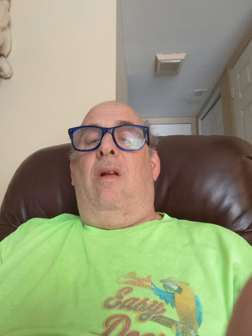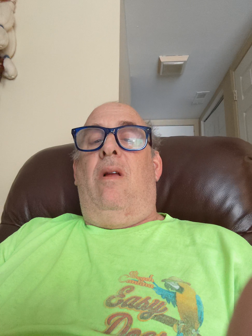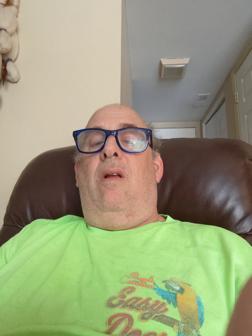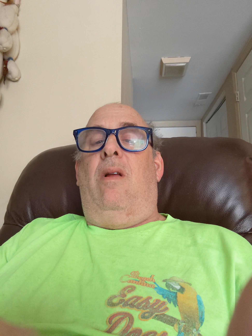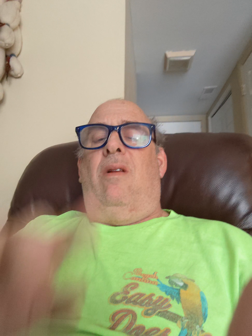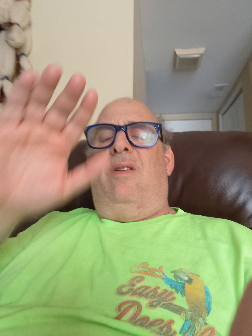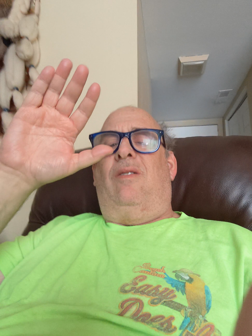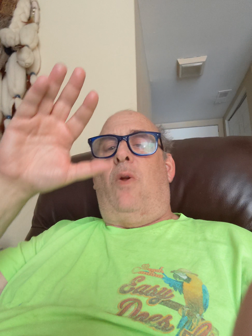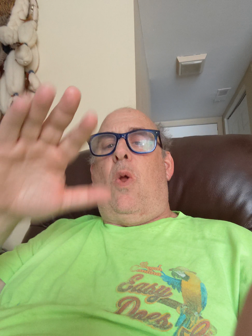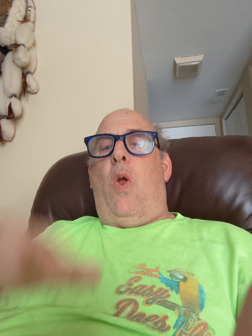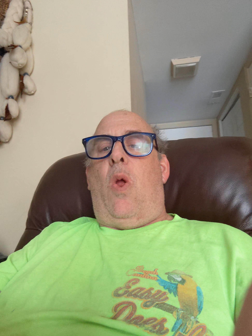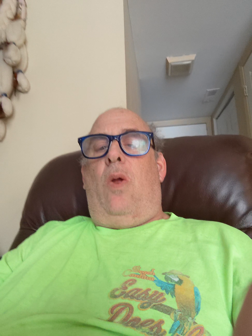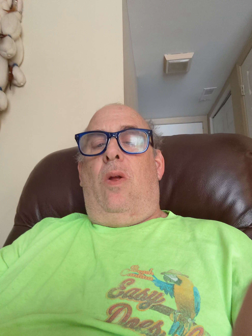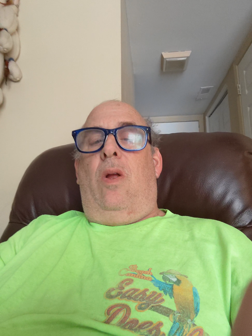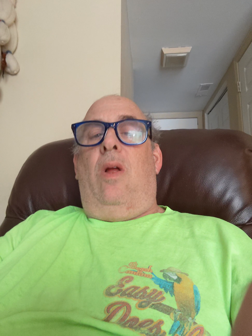snow